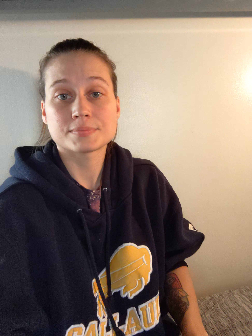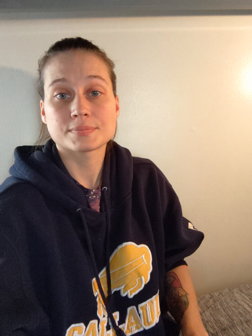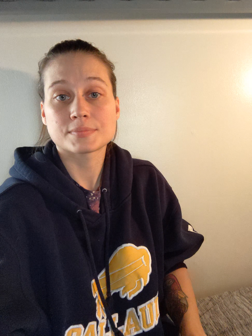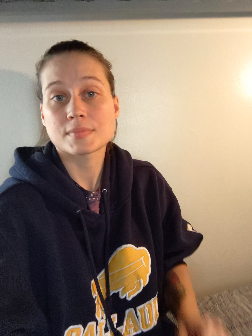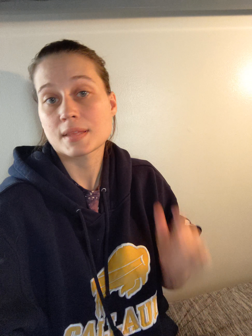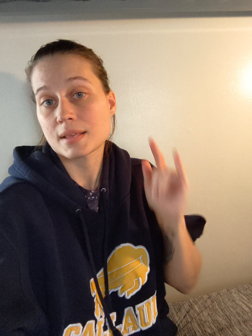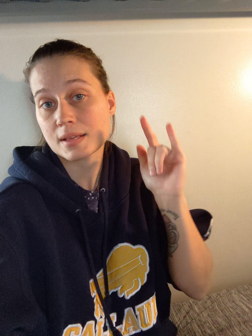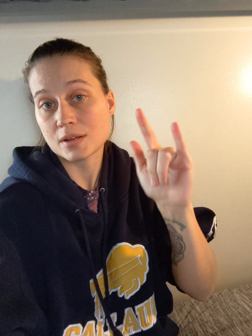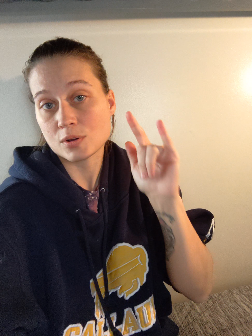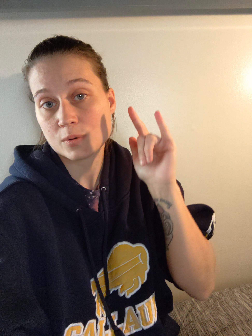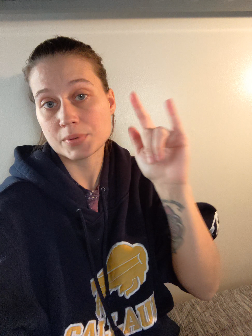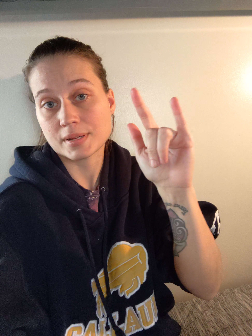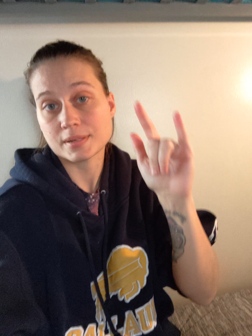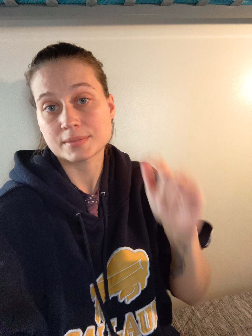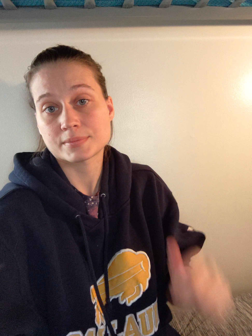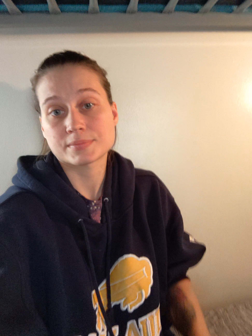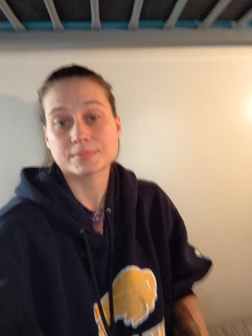airplane